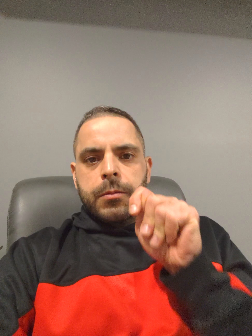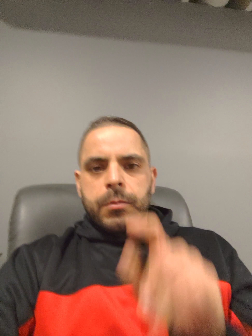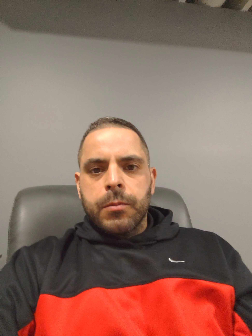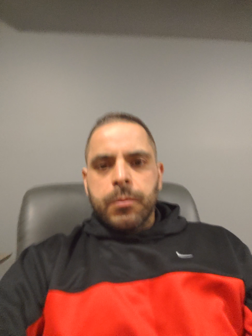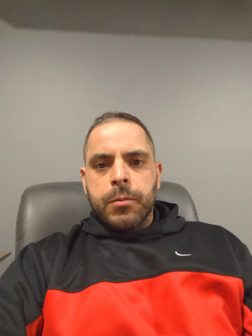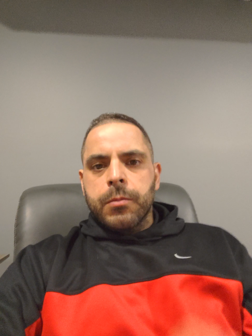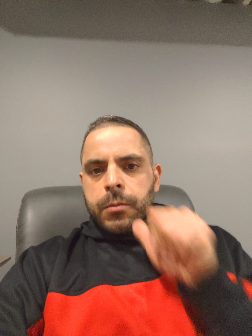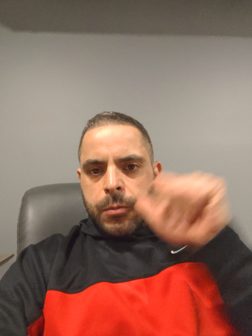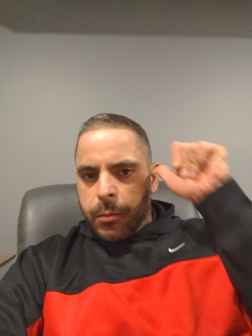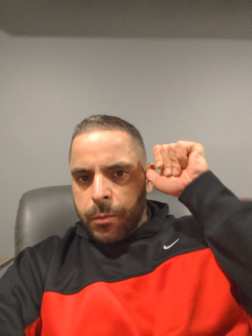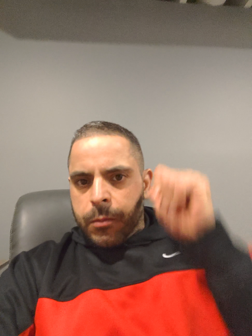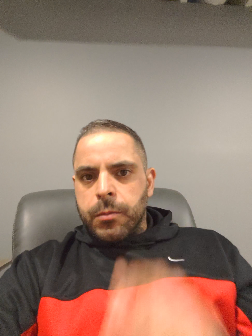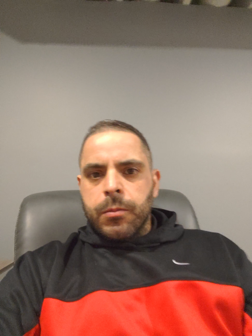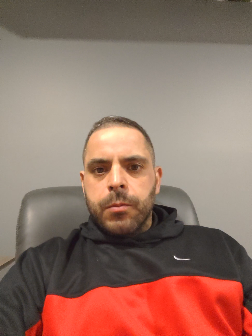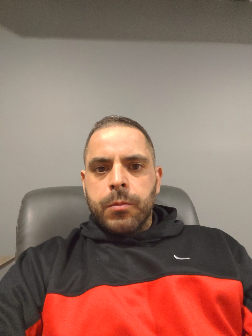yesterday